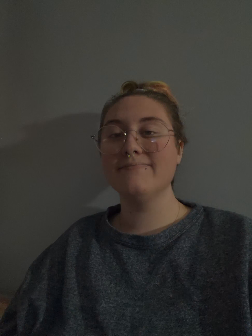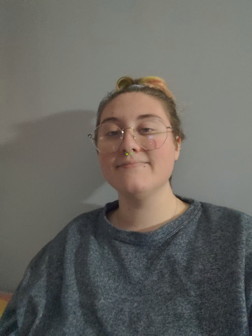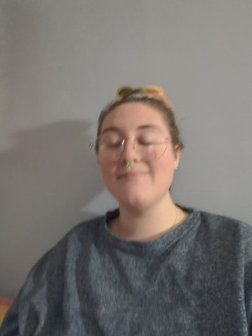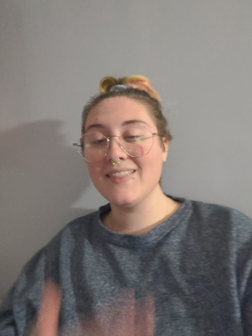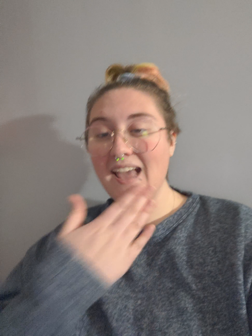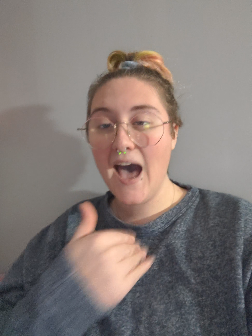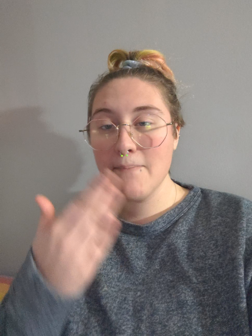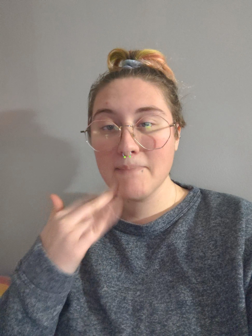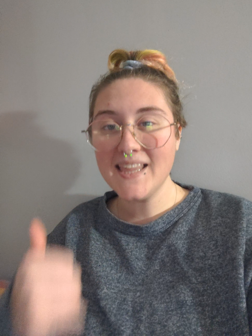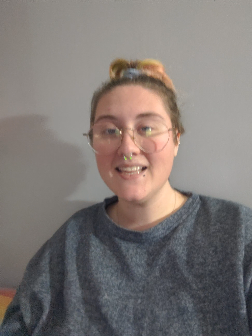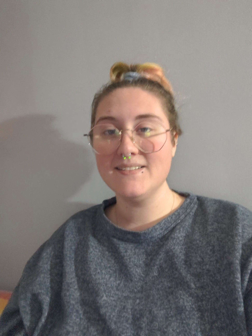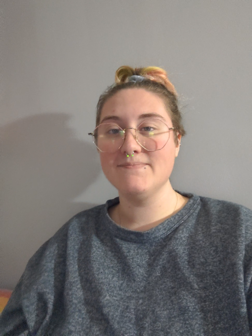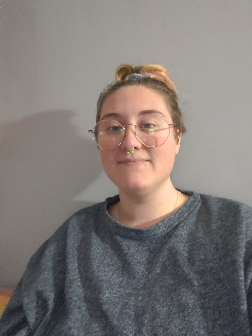napkin